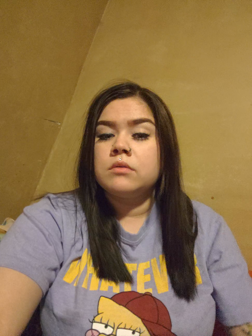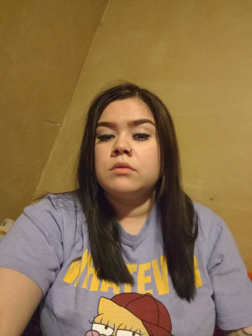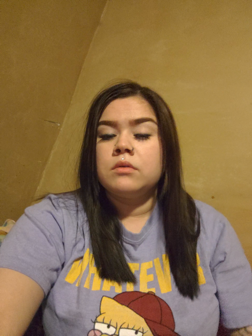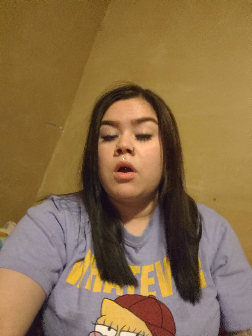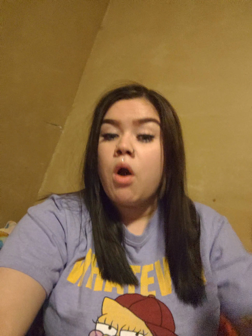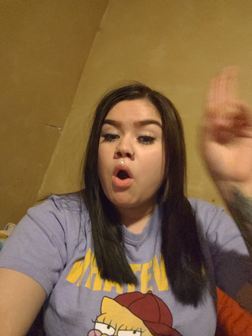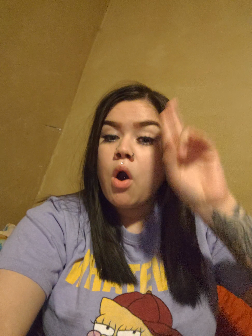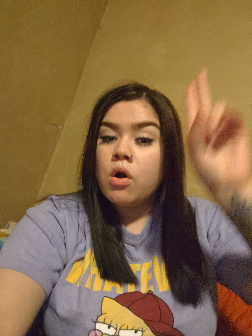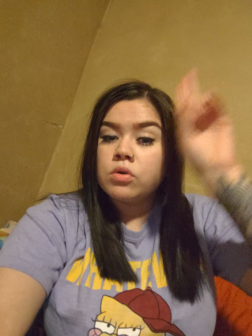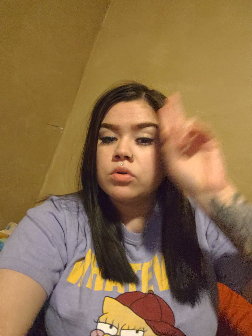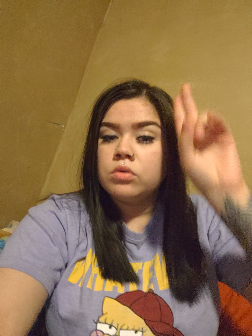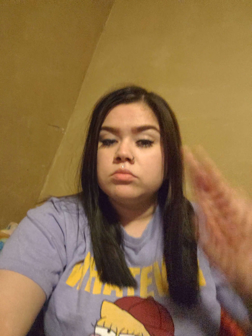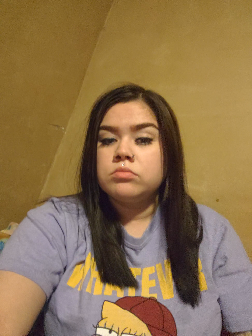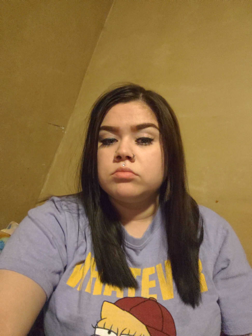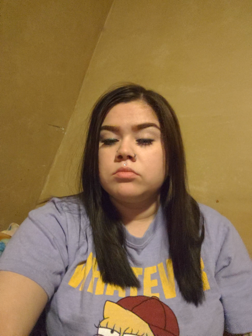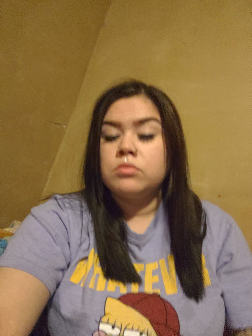uncle